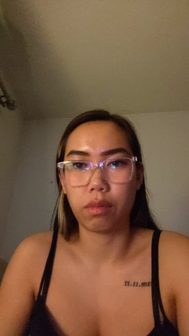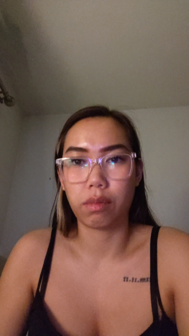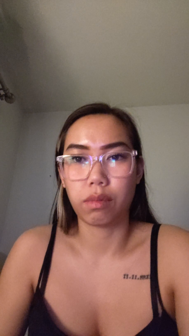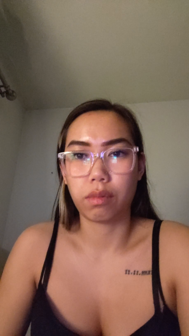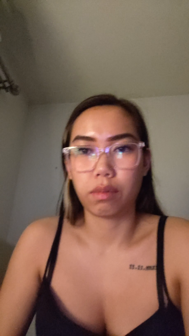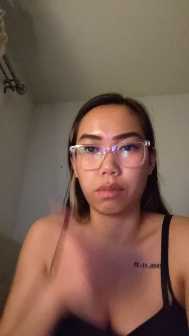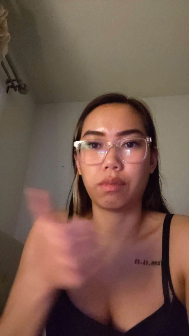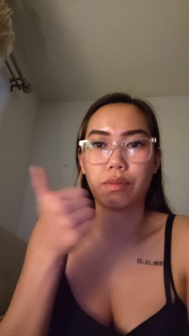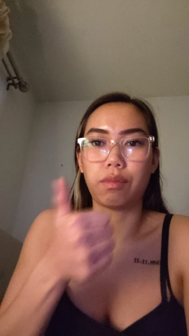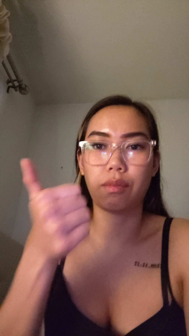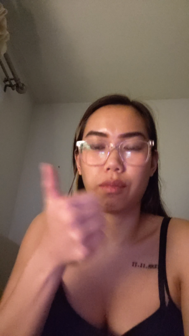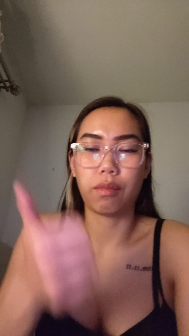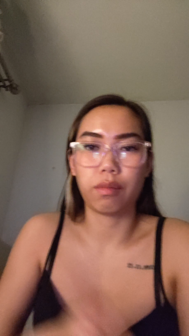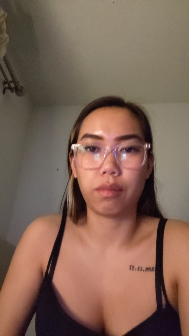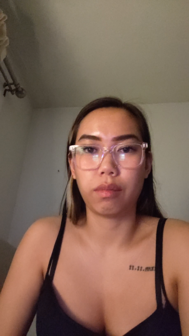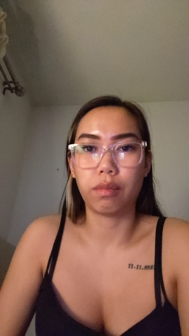chase